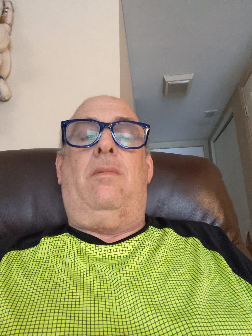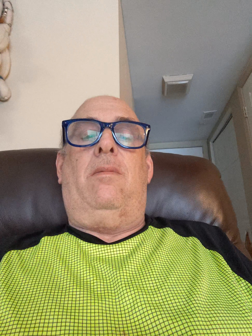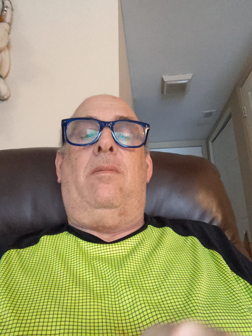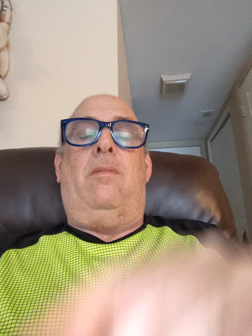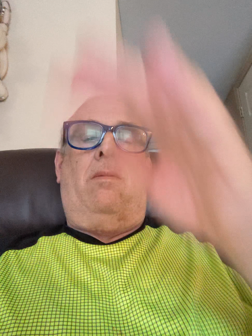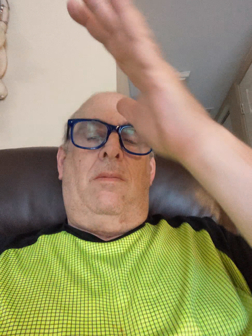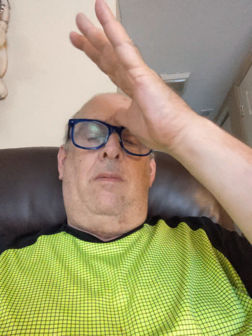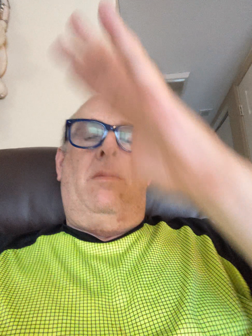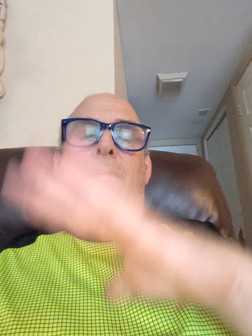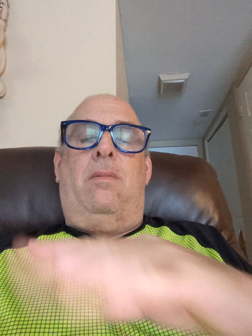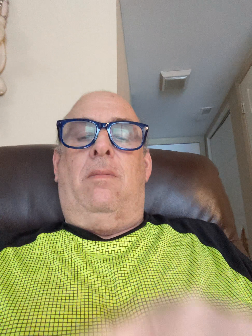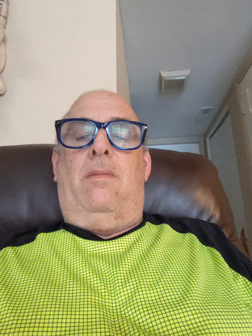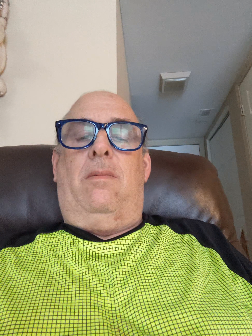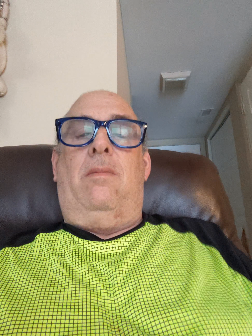man